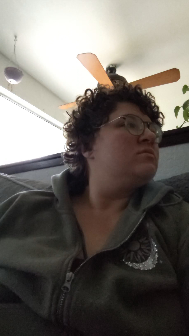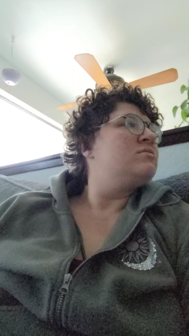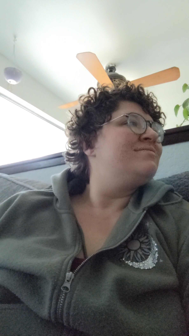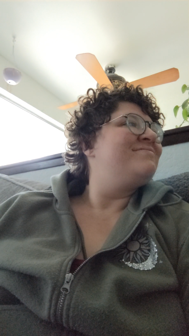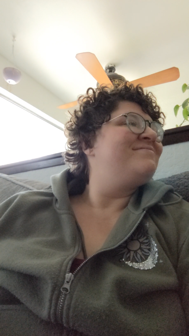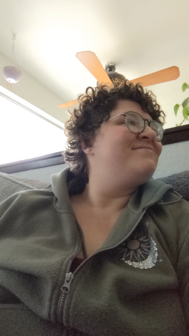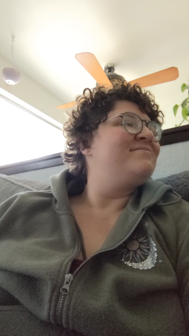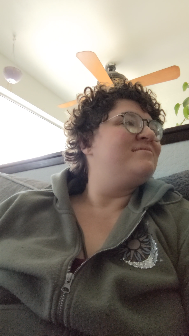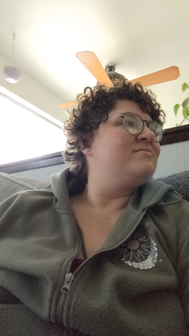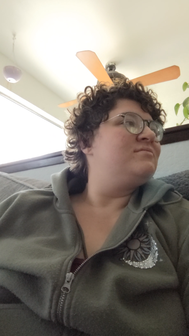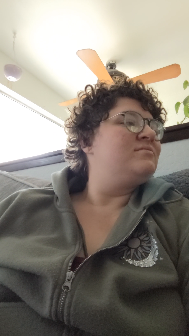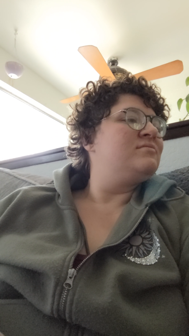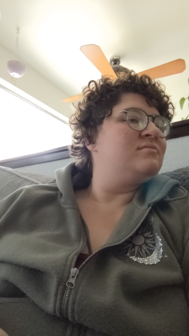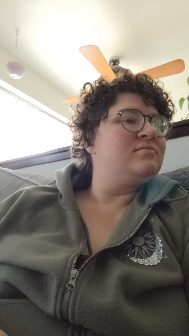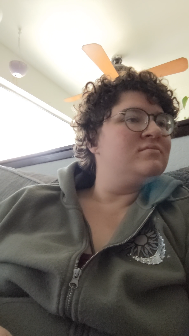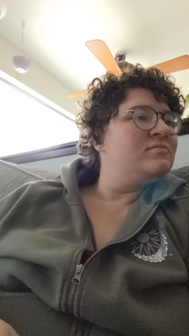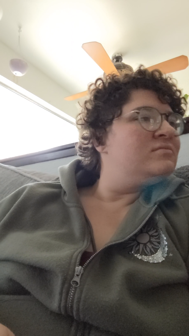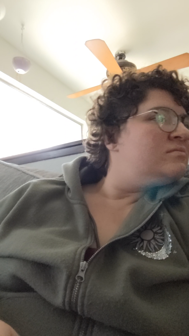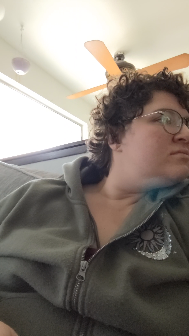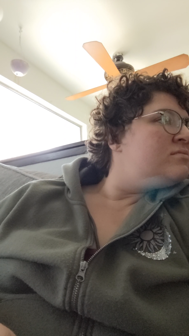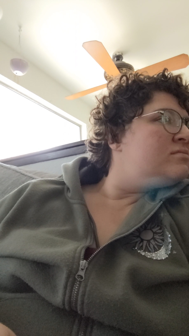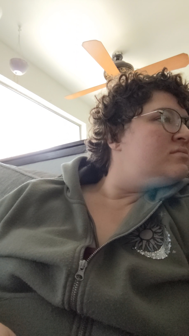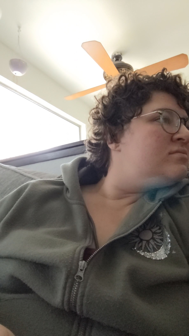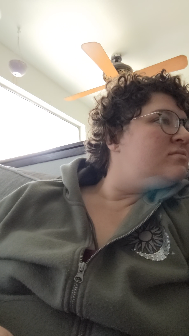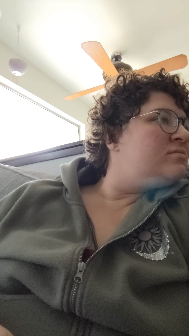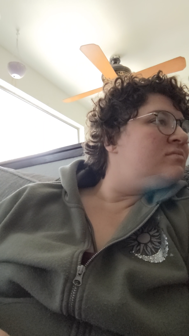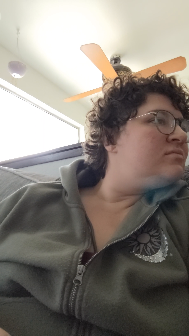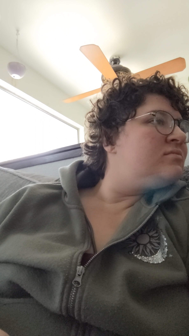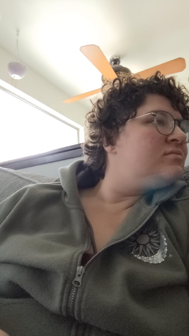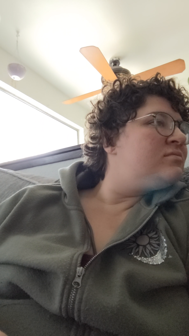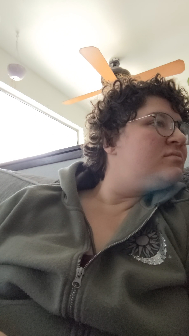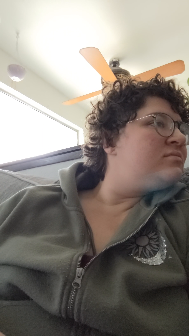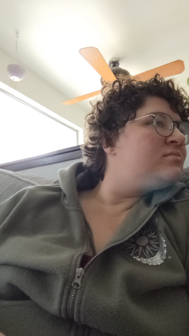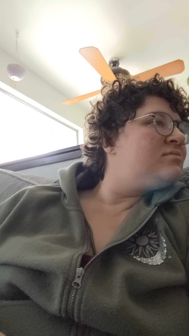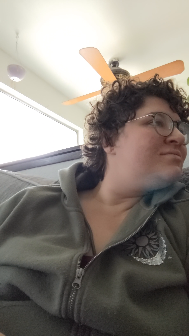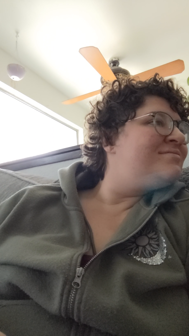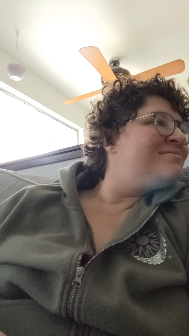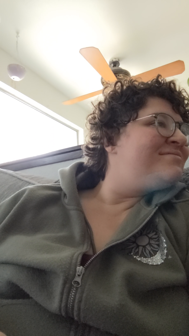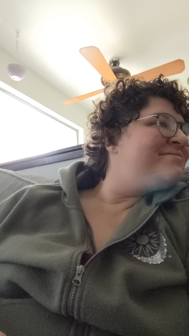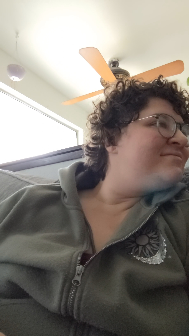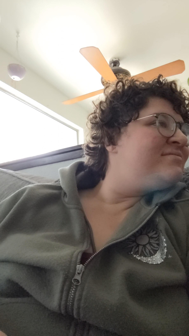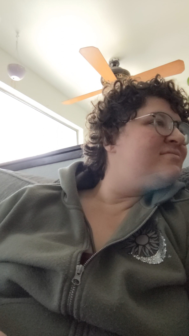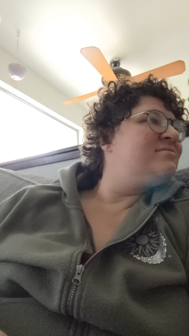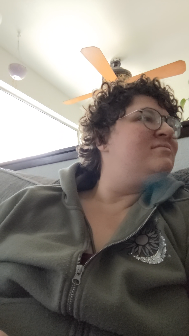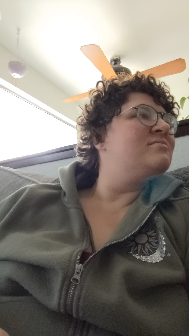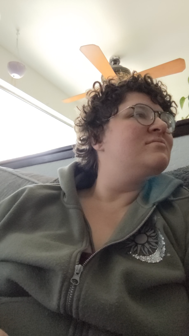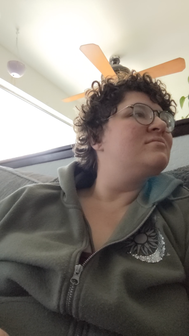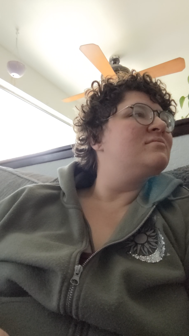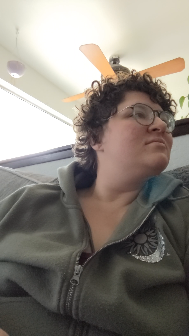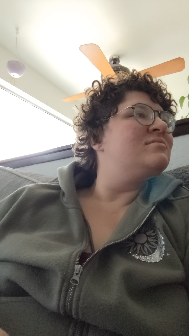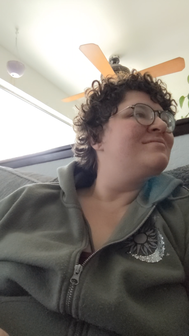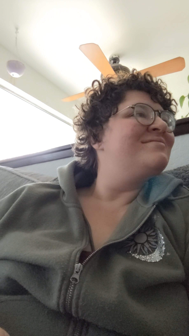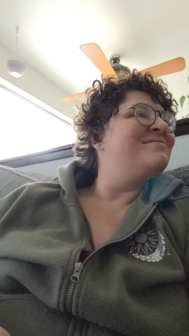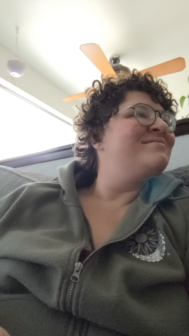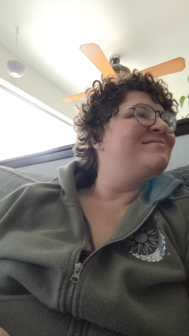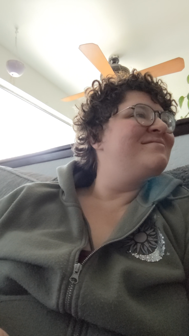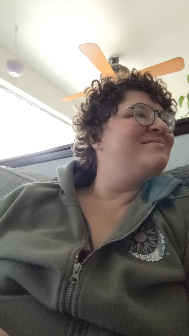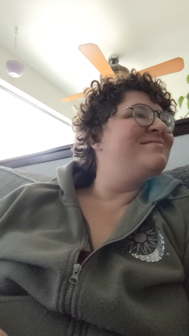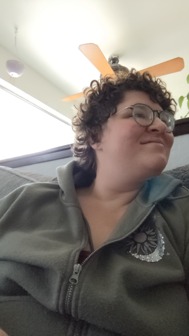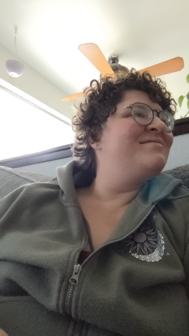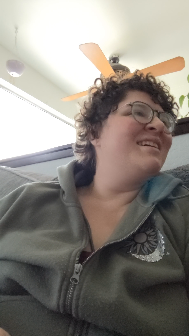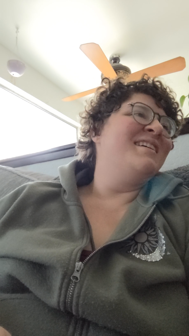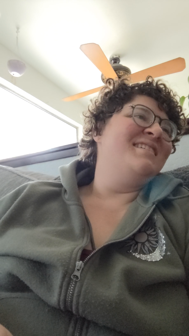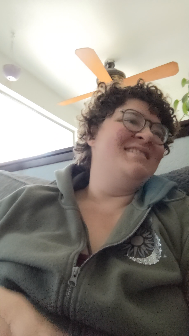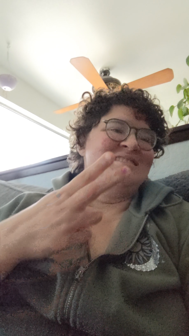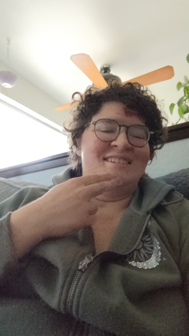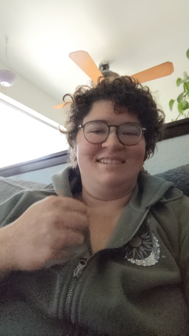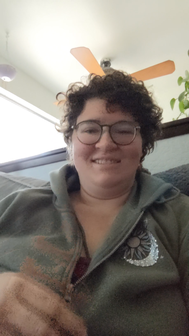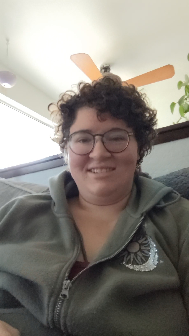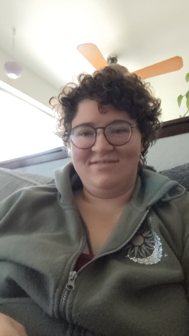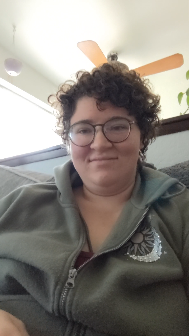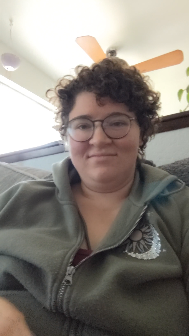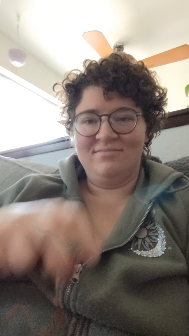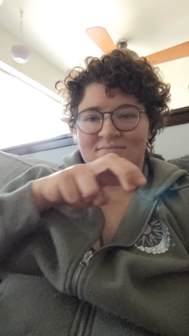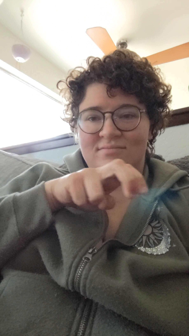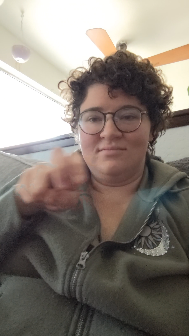couch